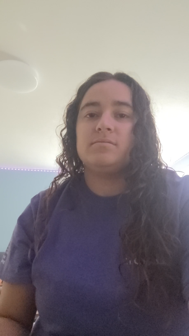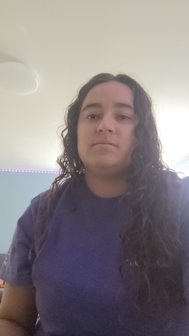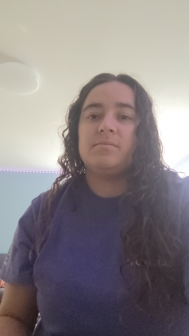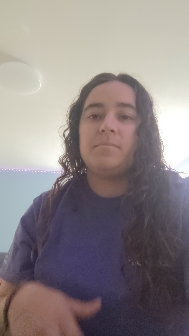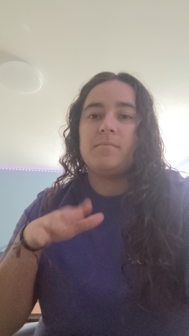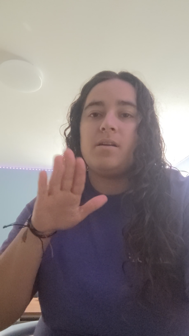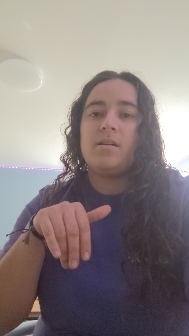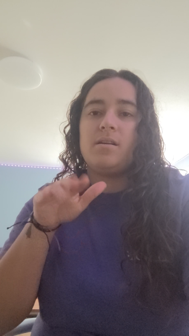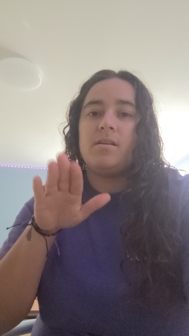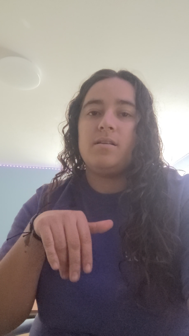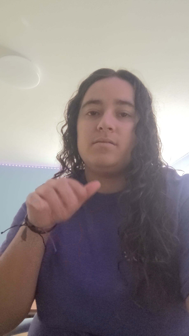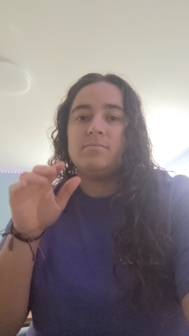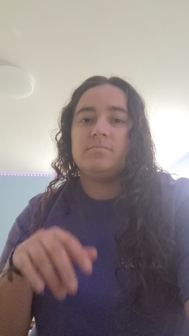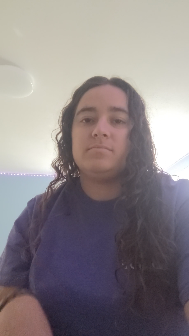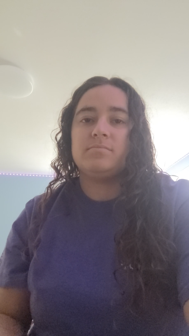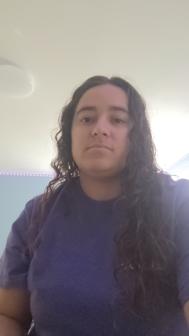paint